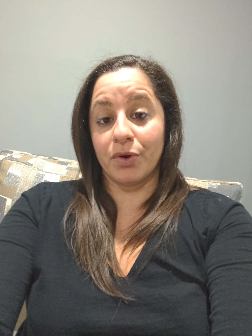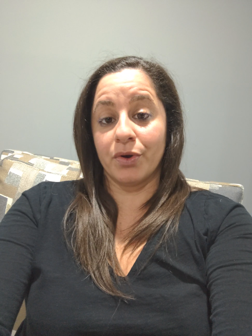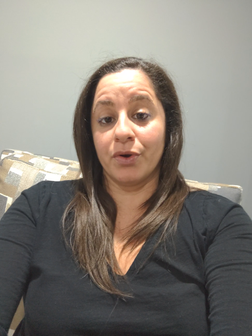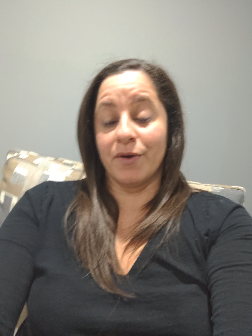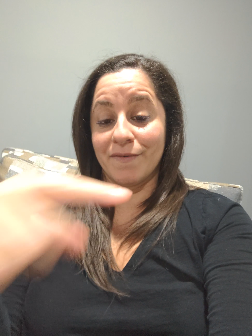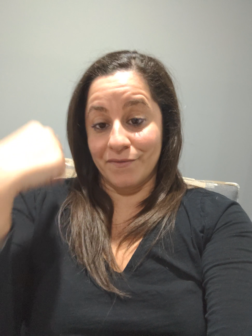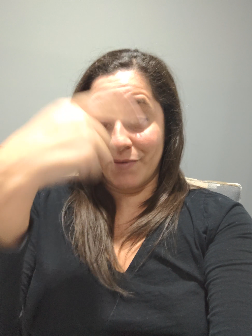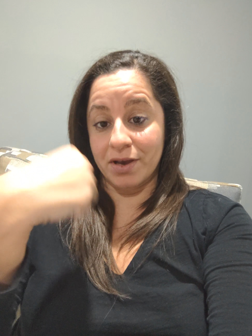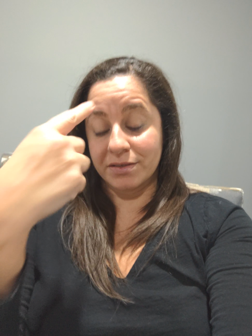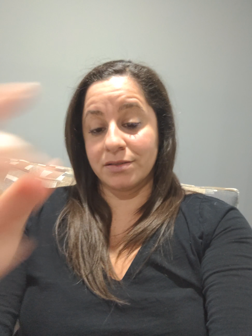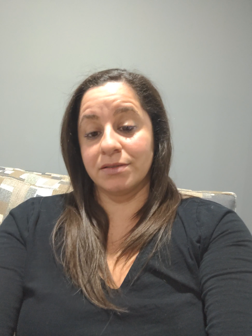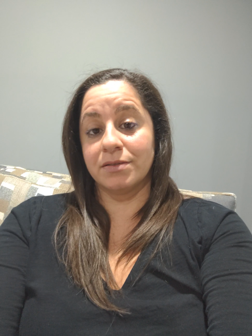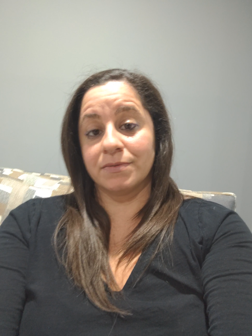face